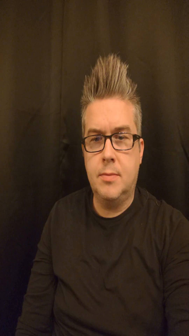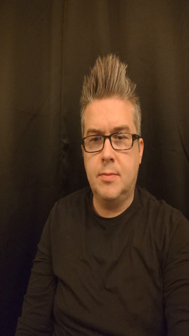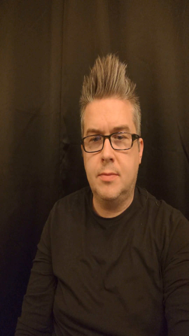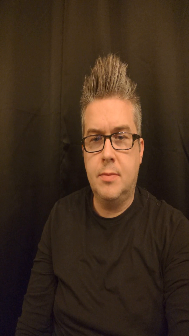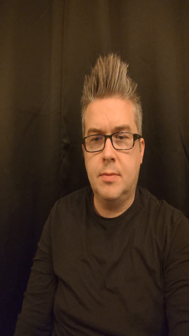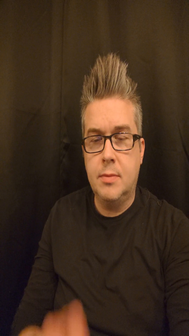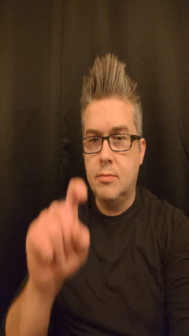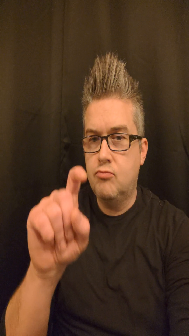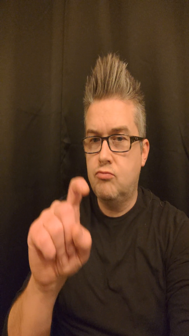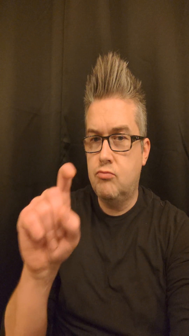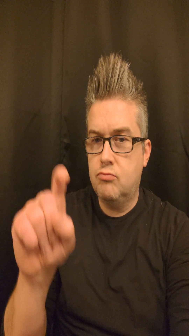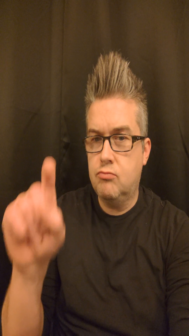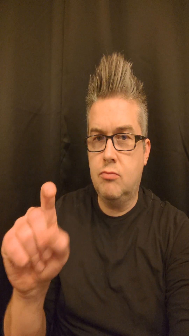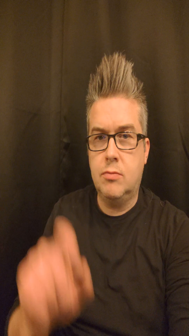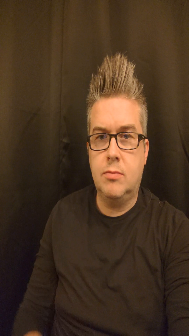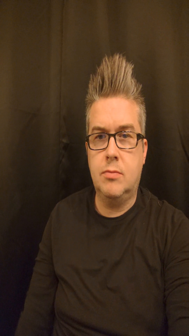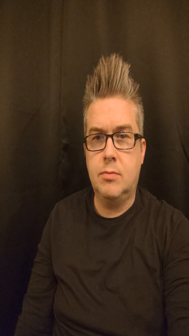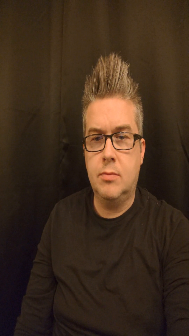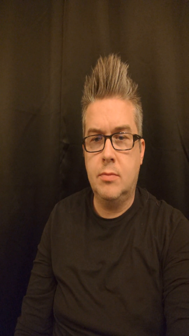closet